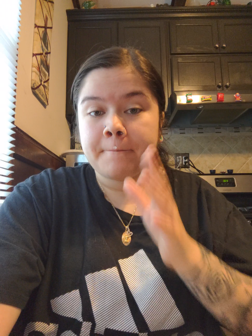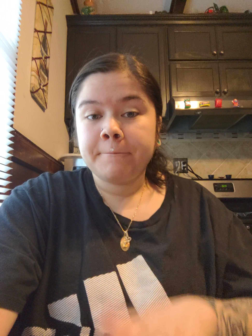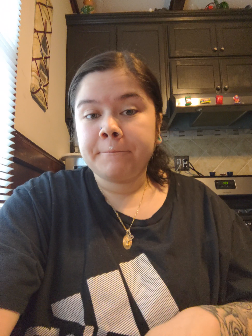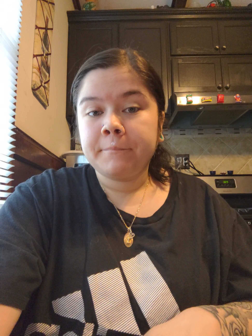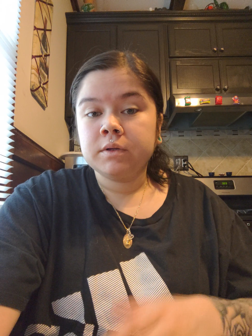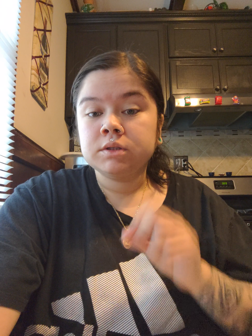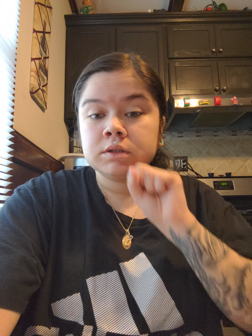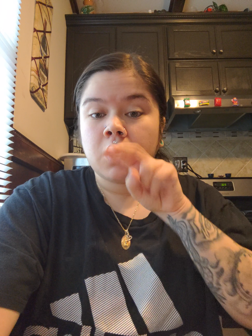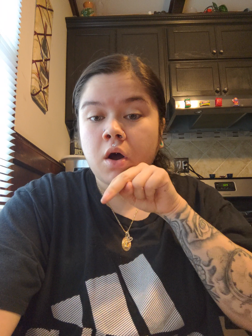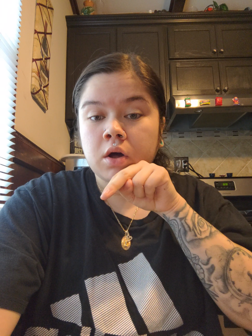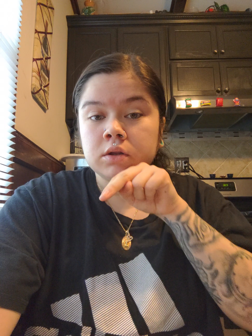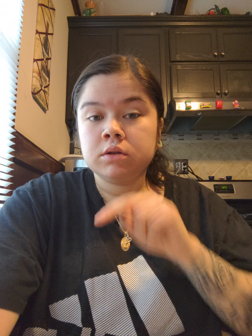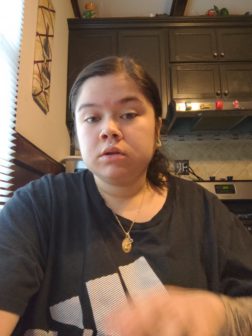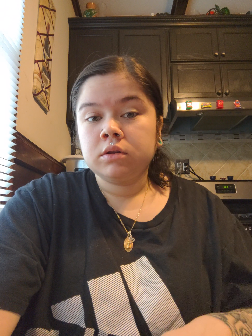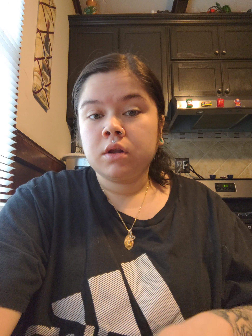tongue